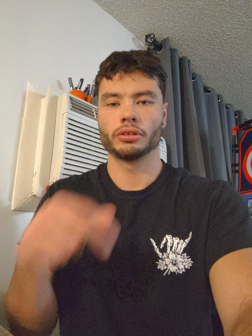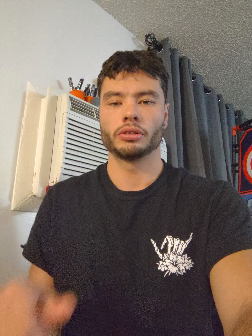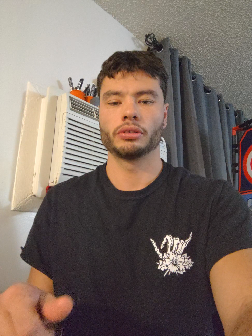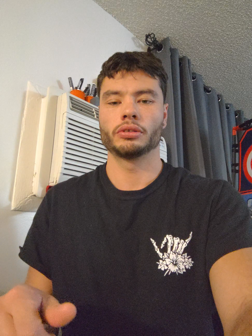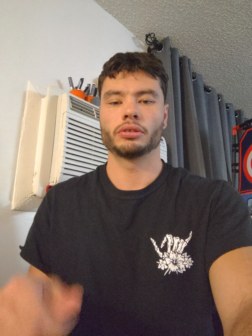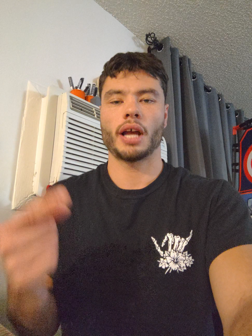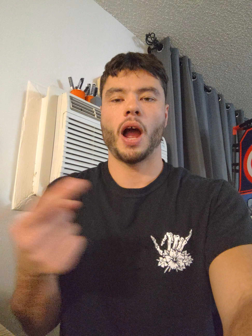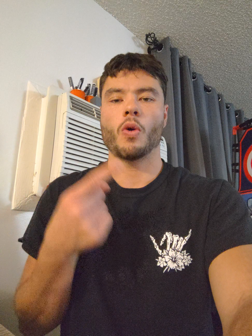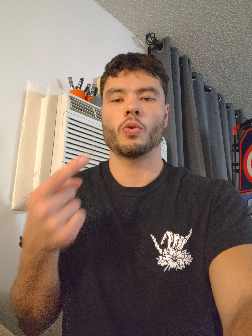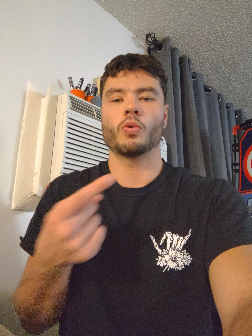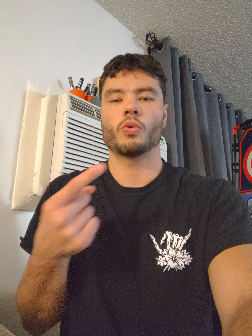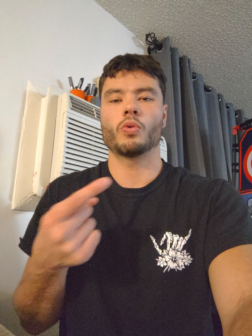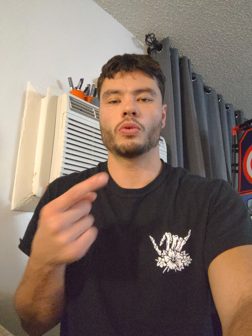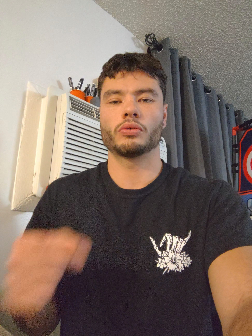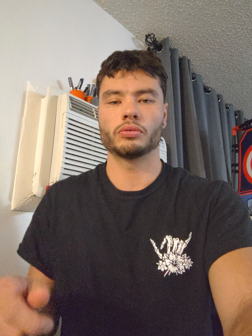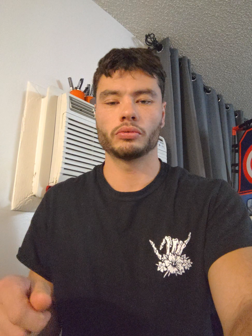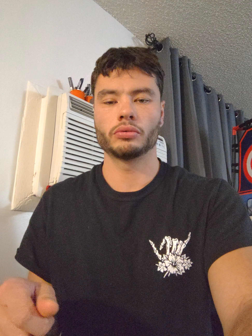owie